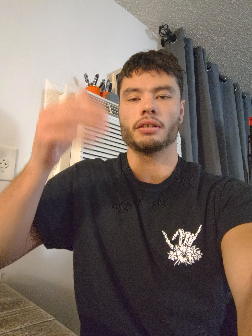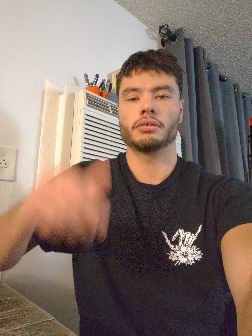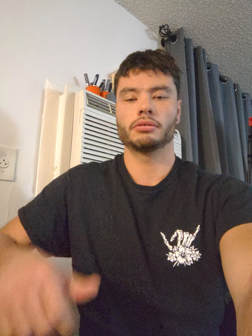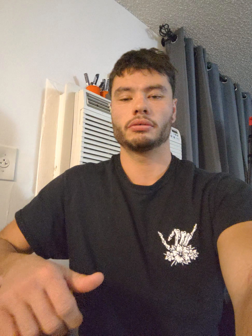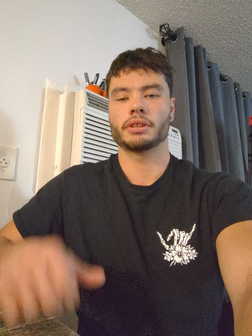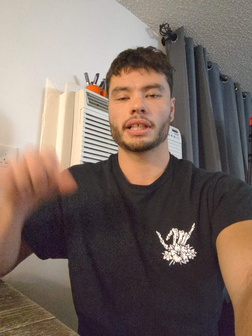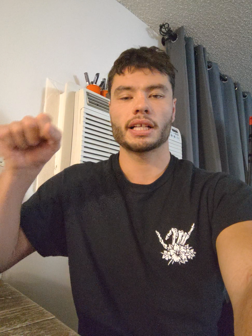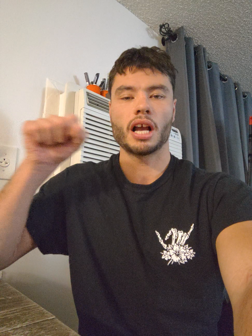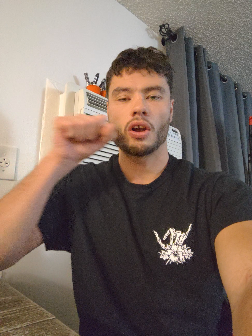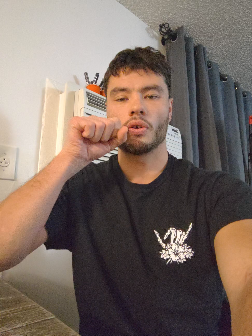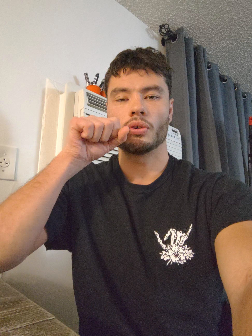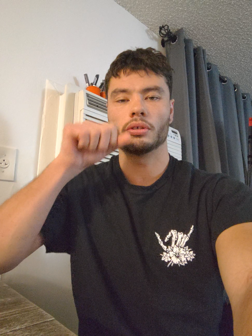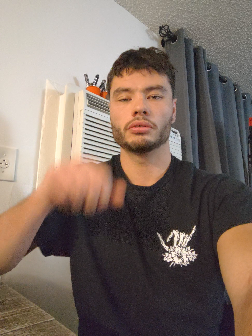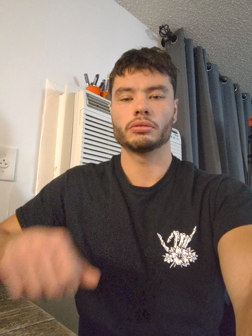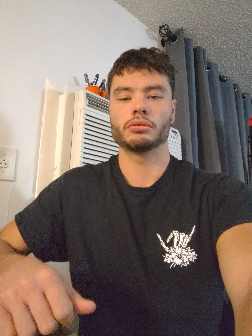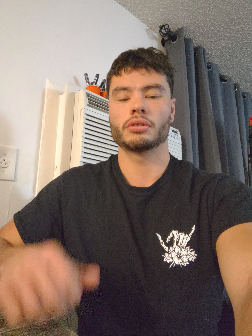carrot